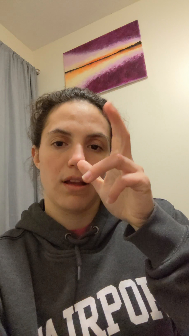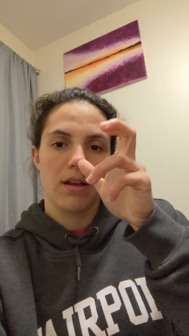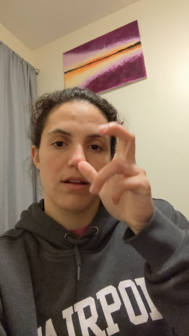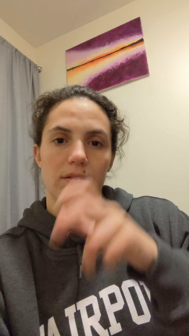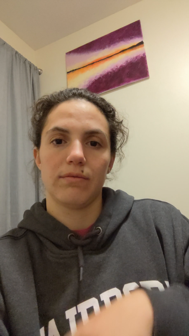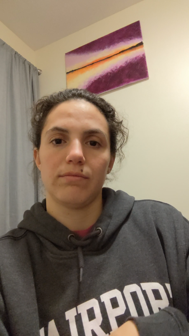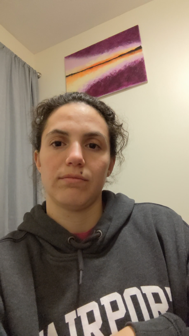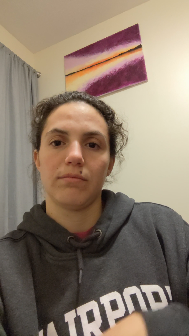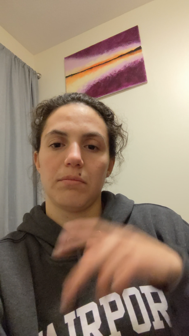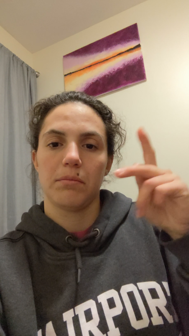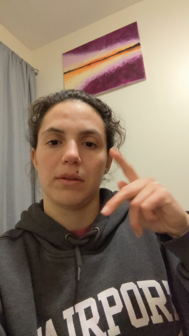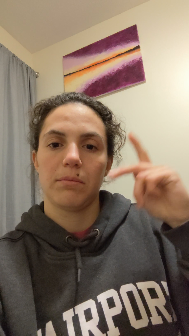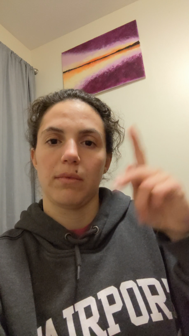people